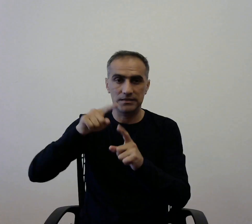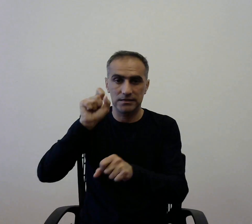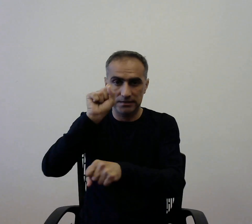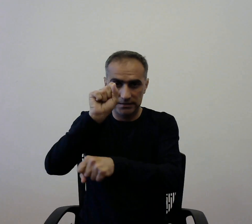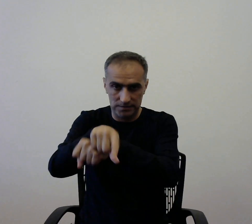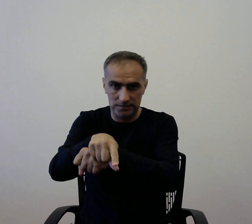sifariş